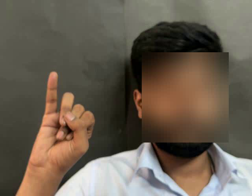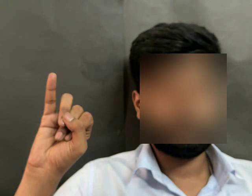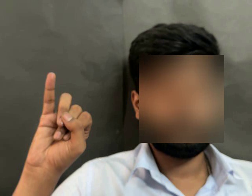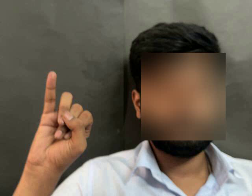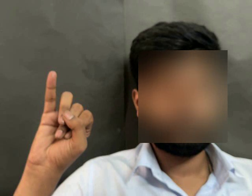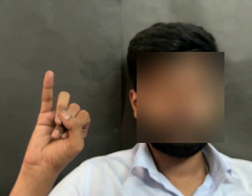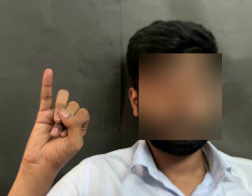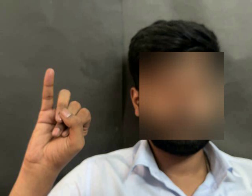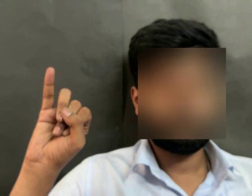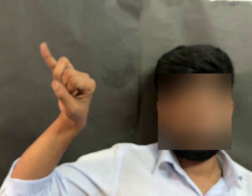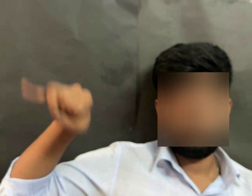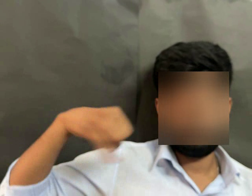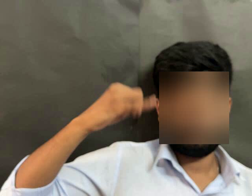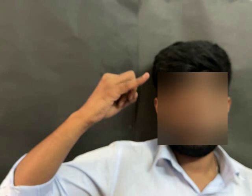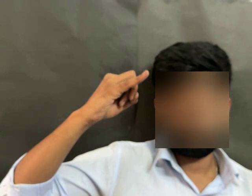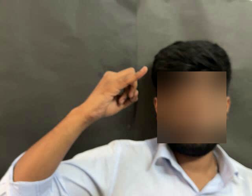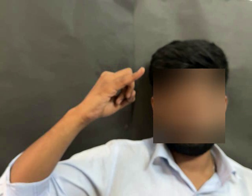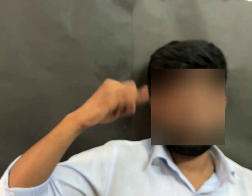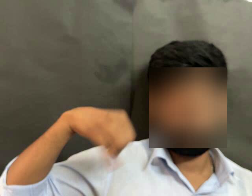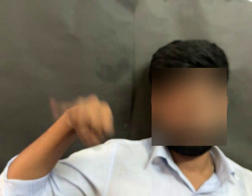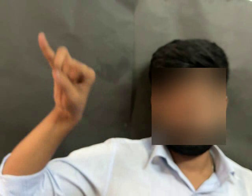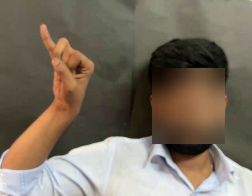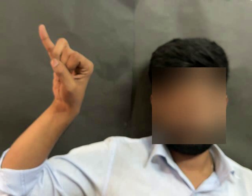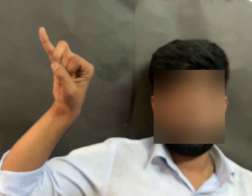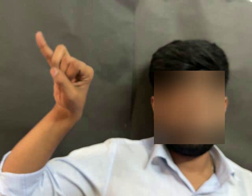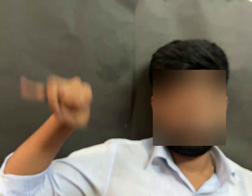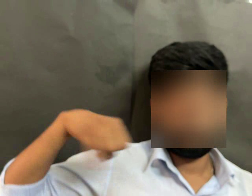J